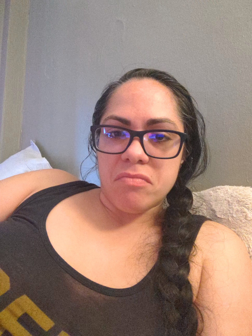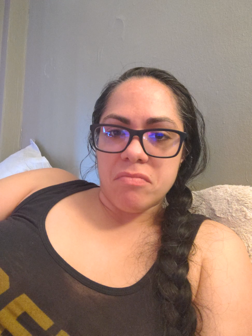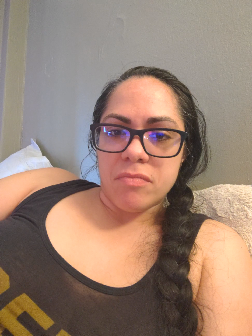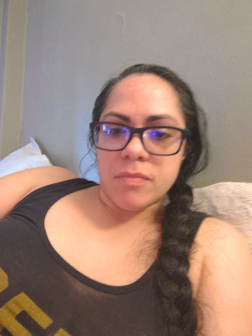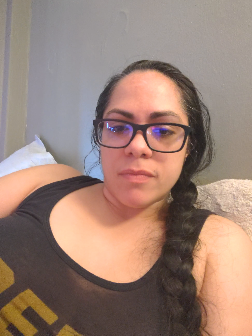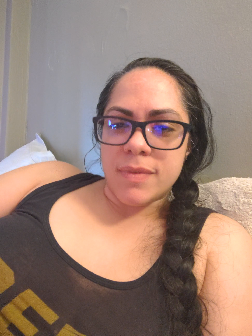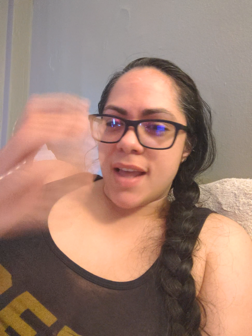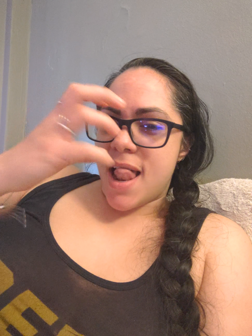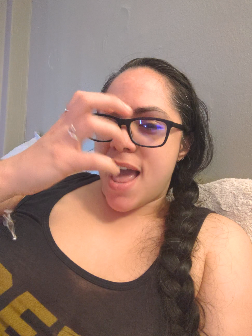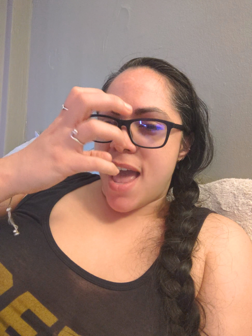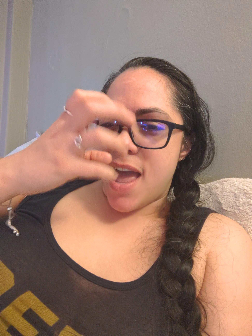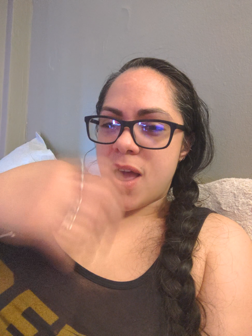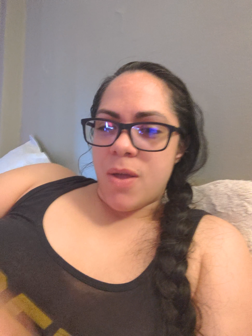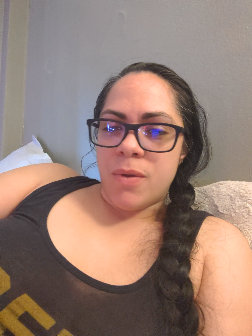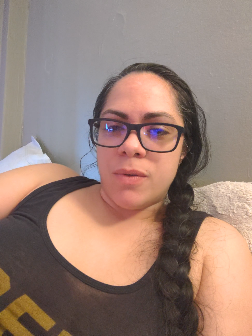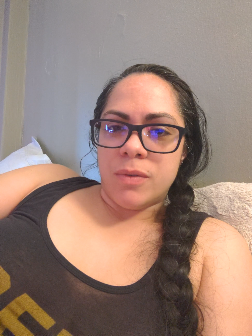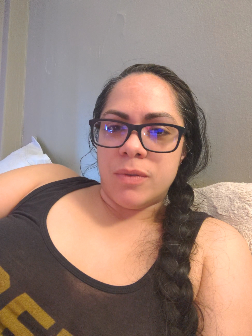clown